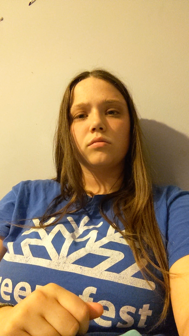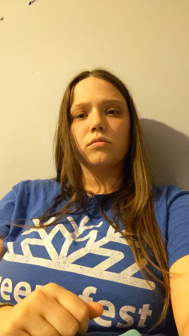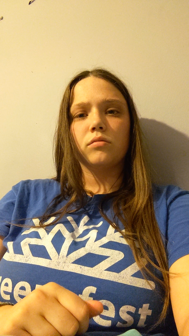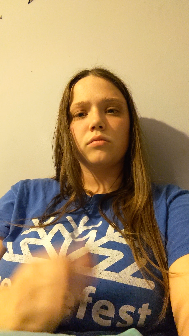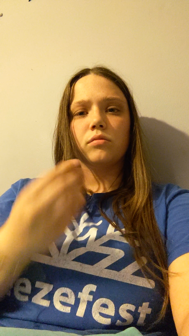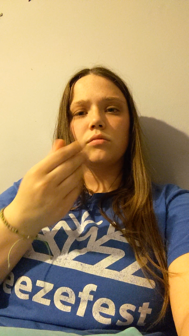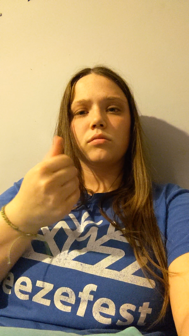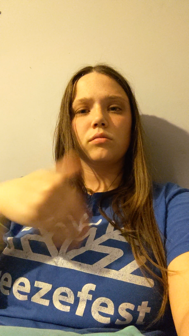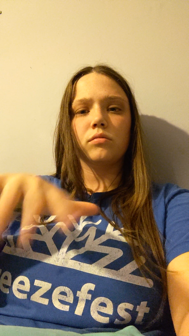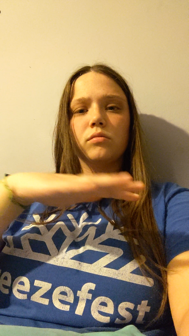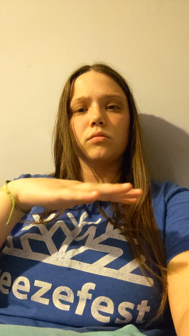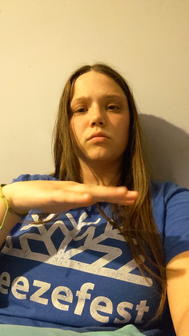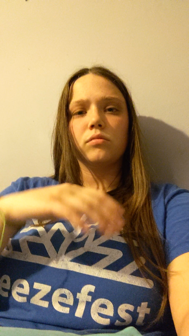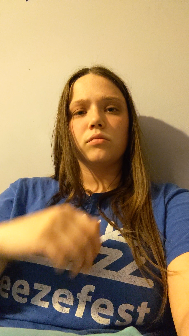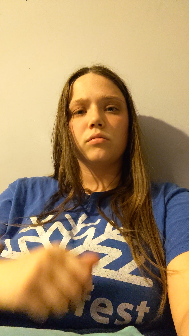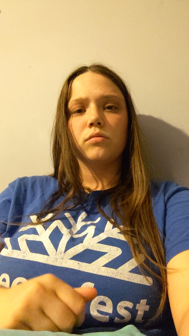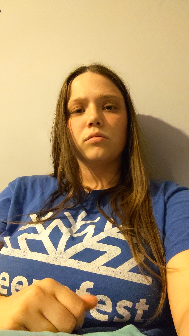garden